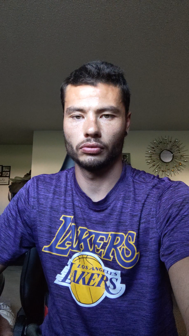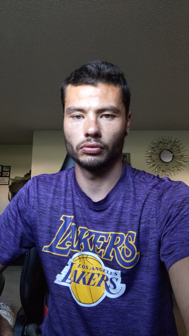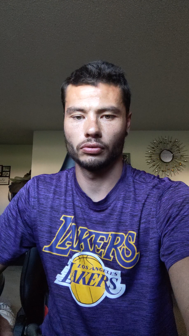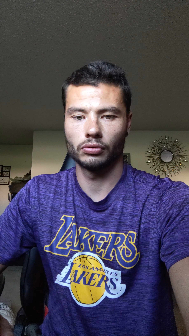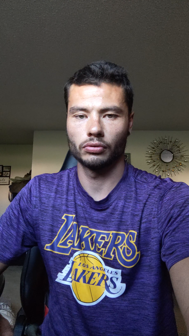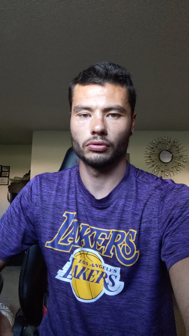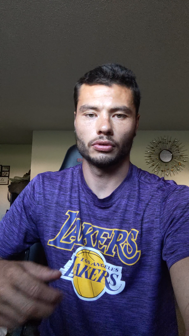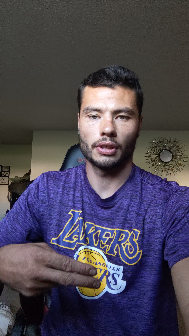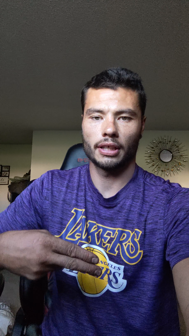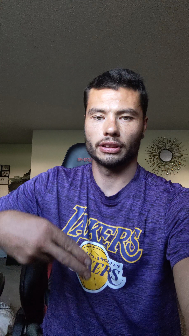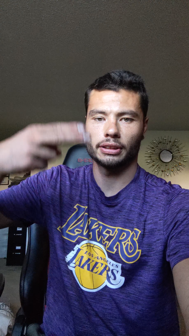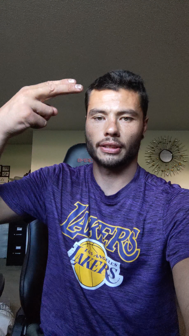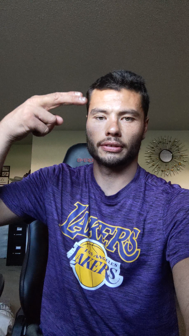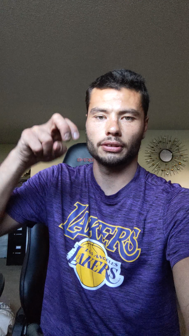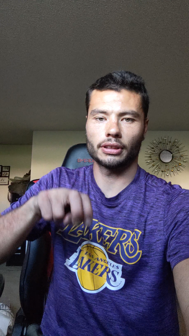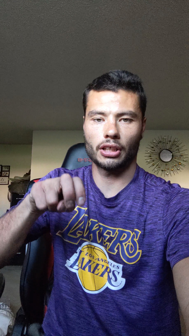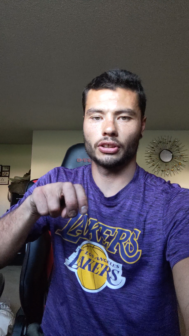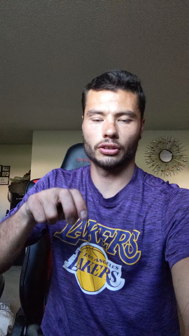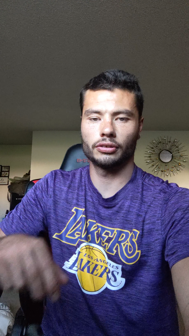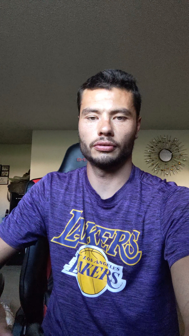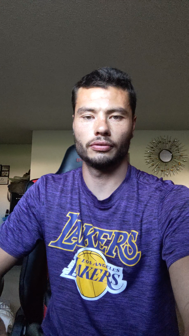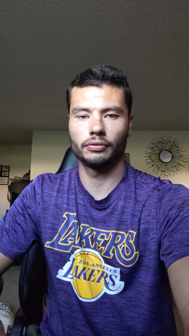high chair